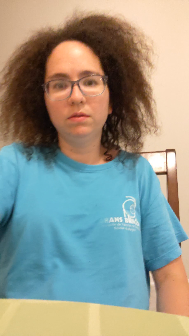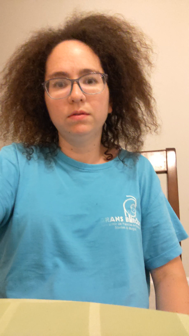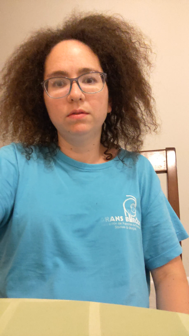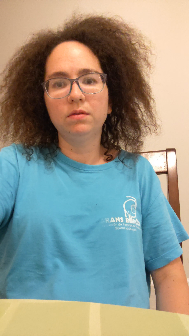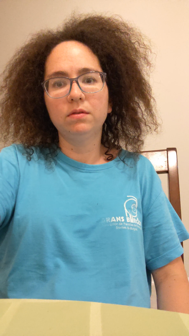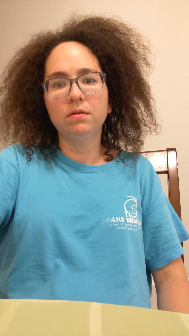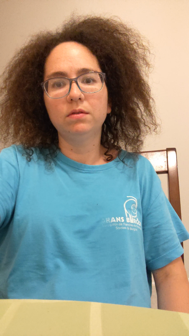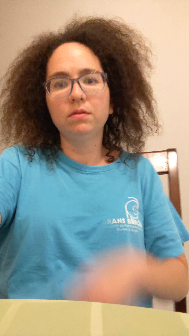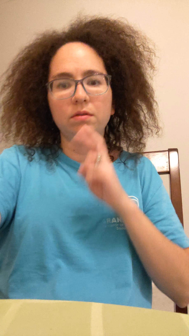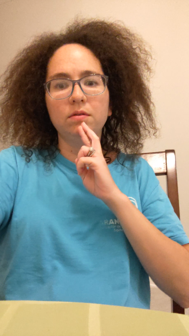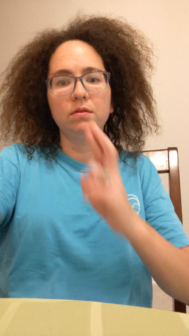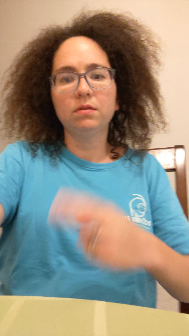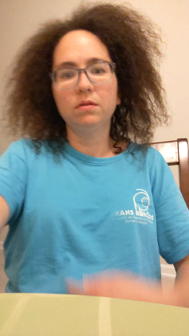are